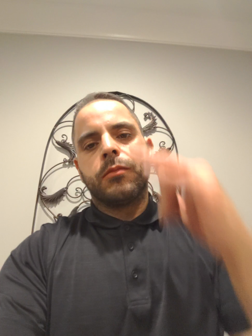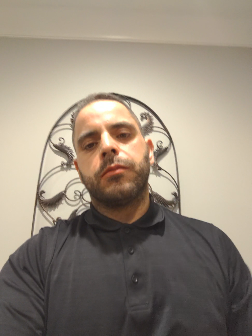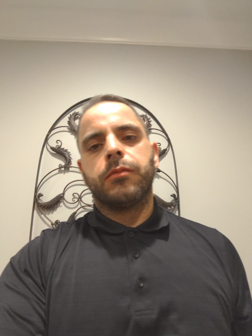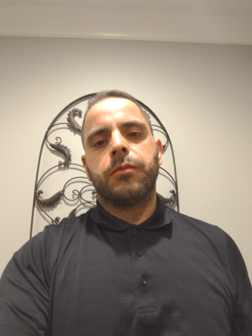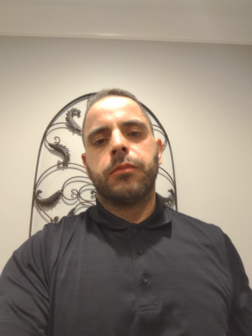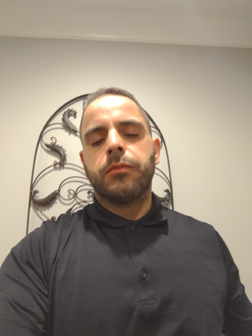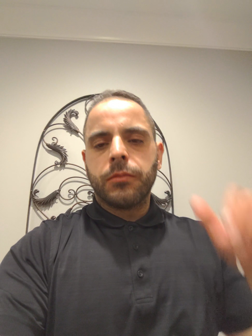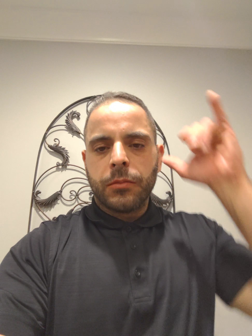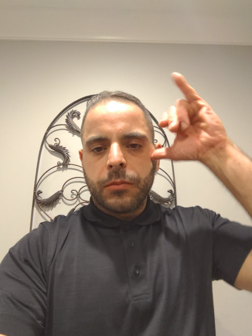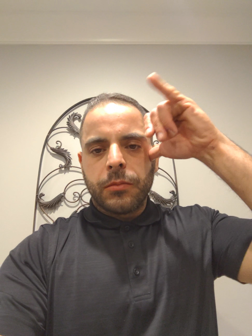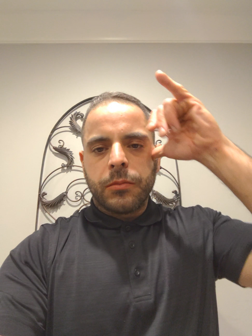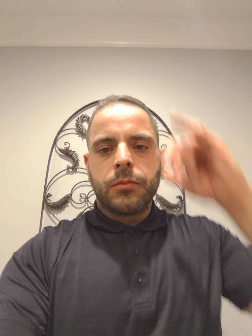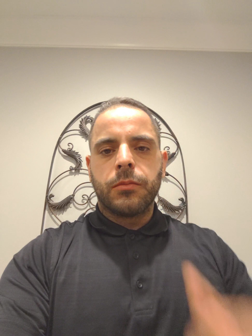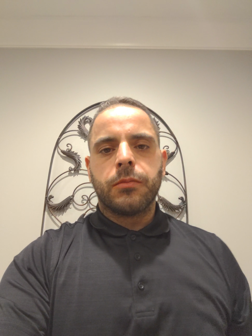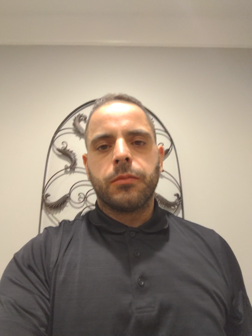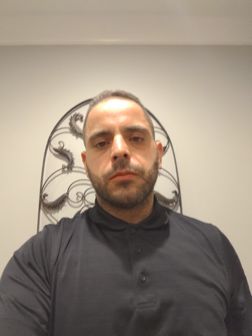cow